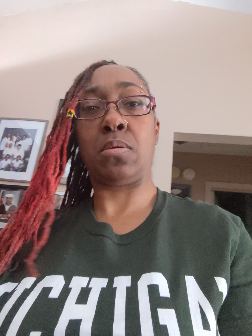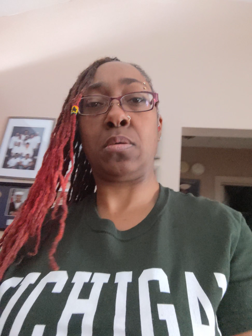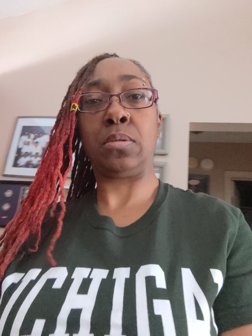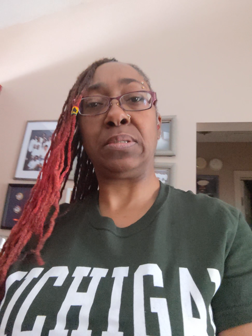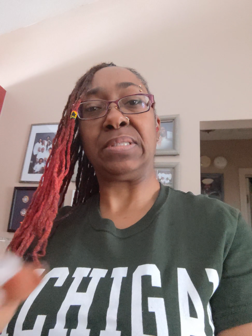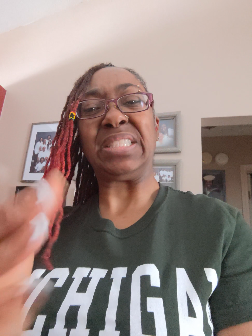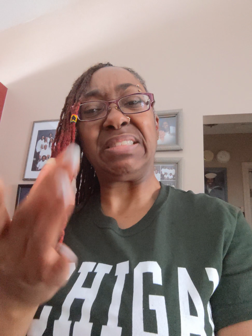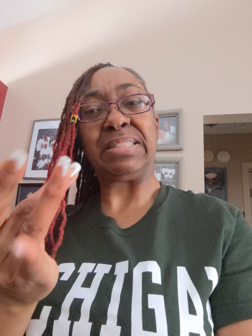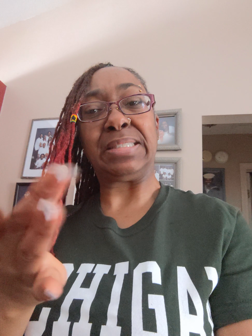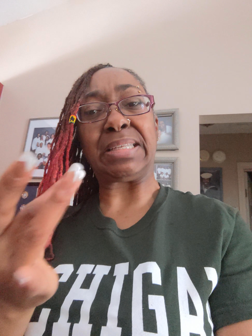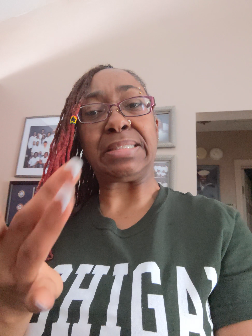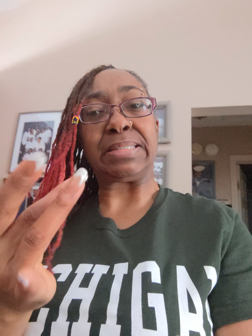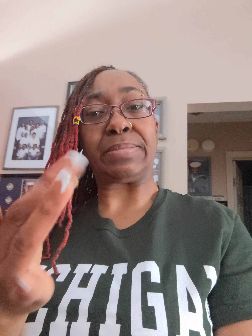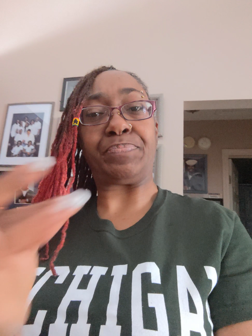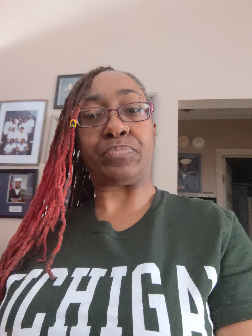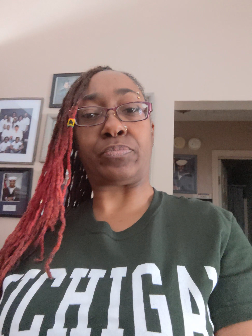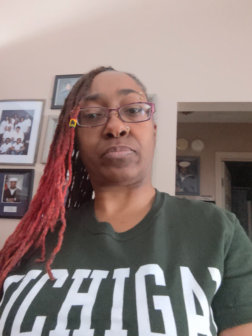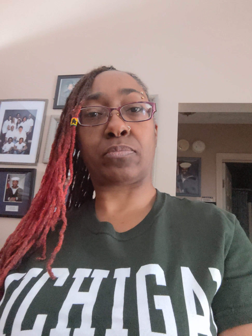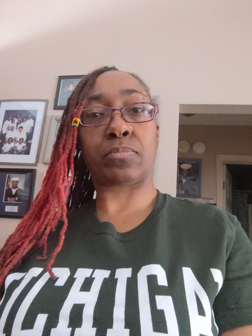sticky